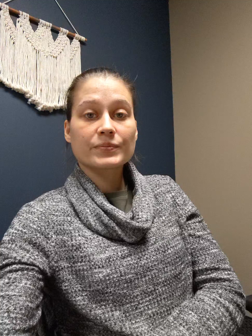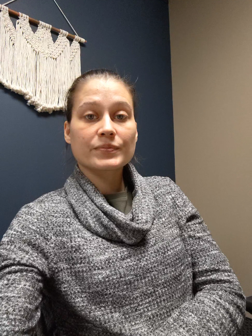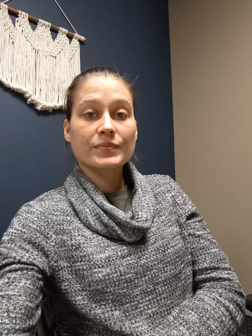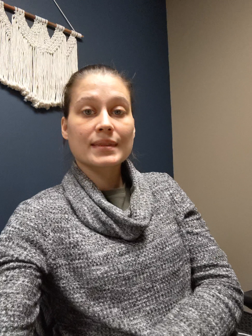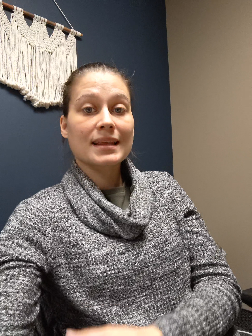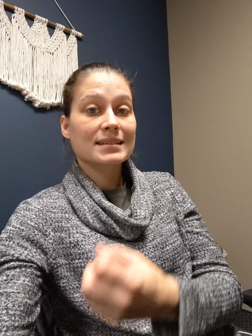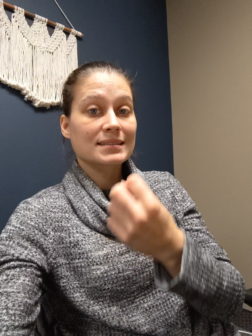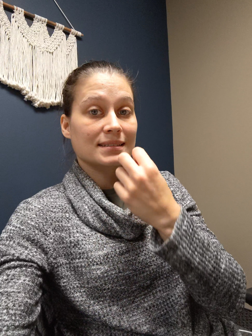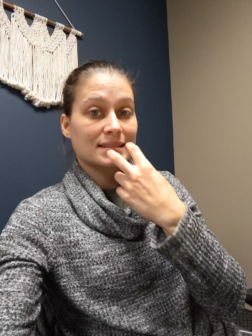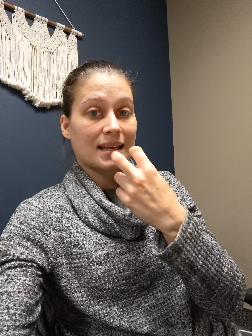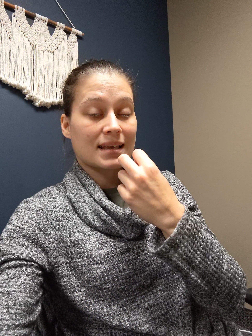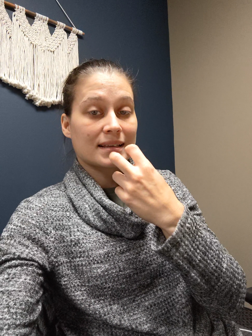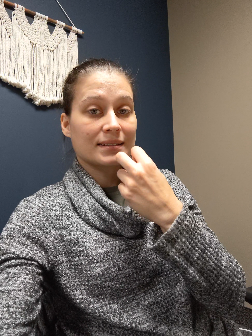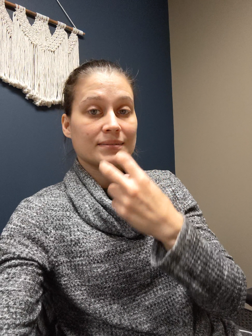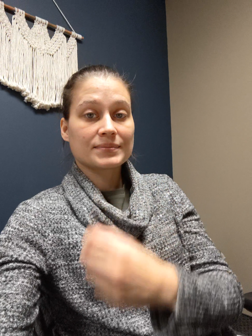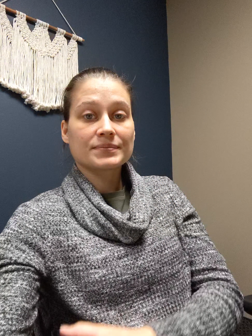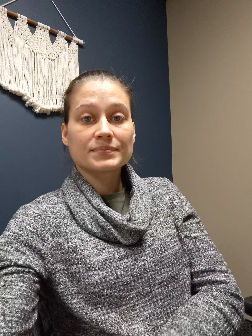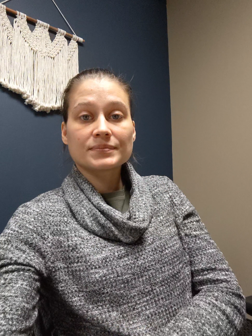snack